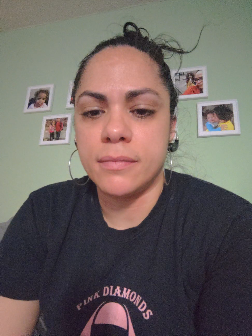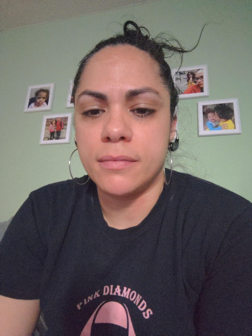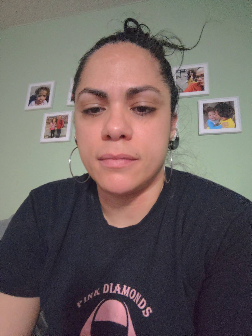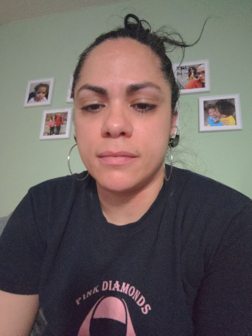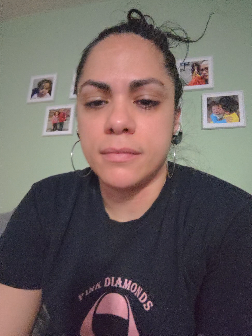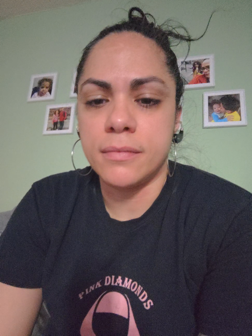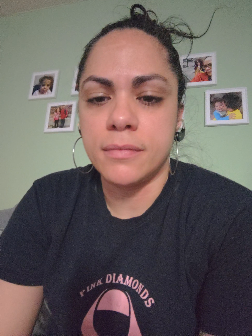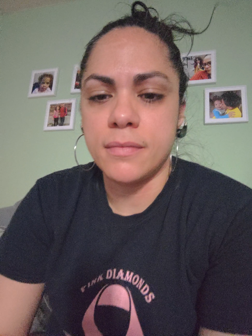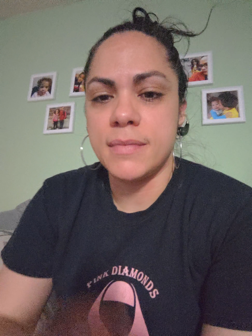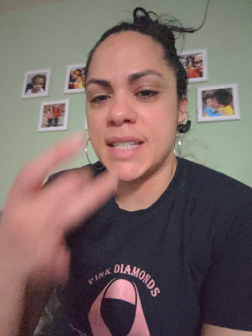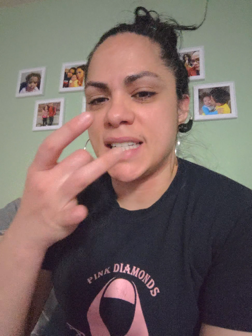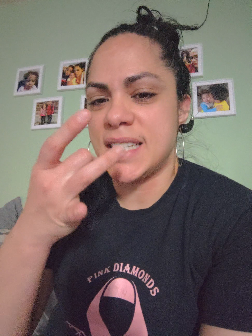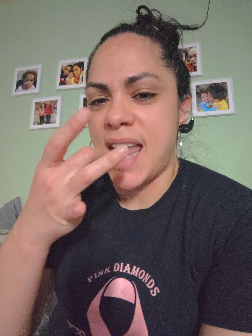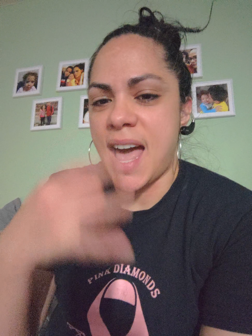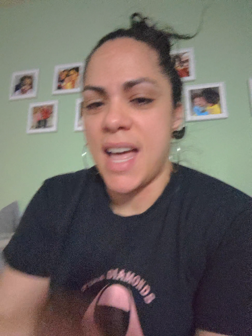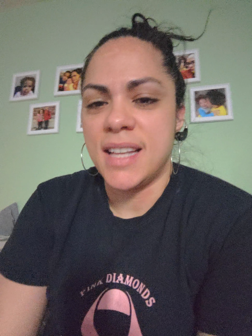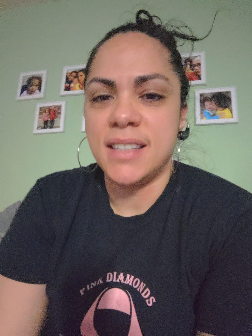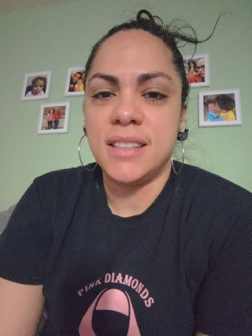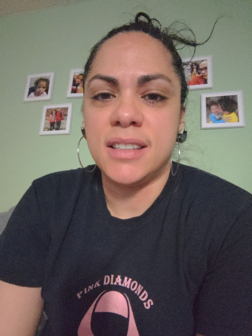snack